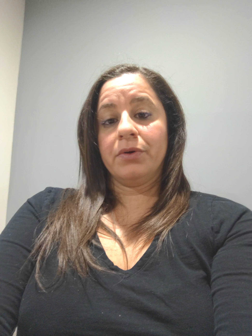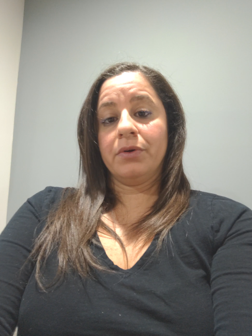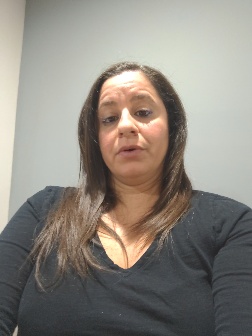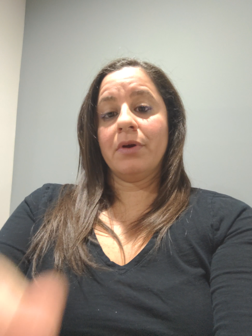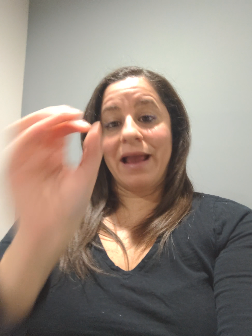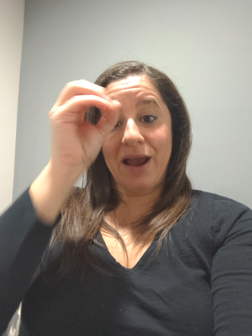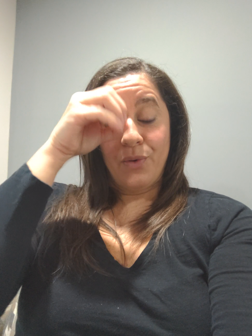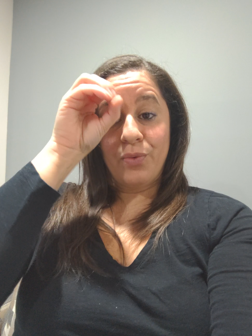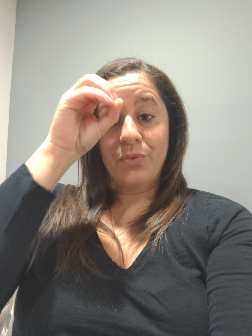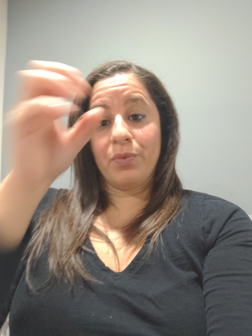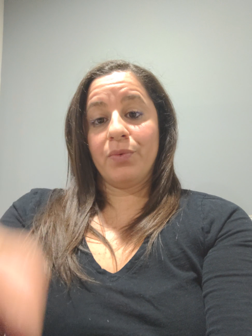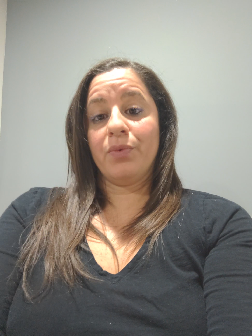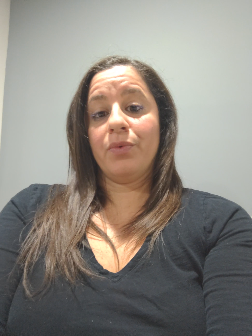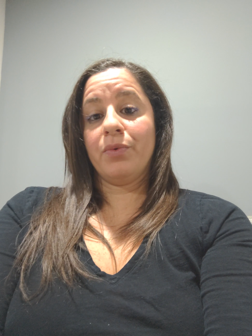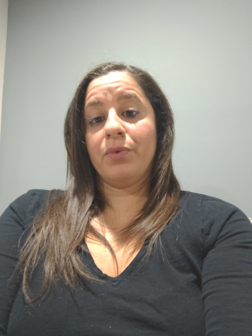owl